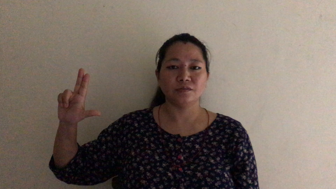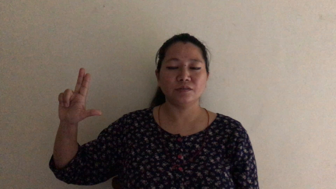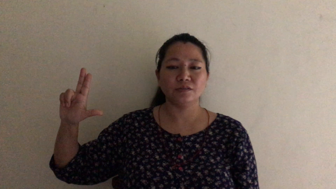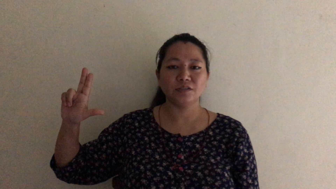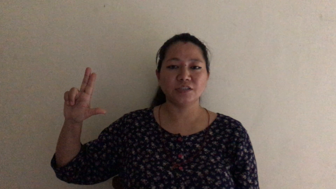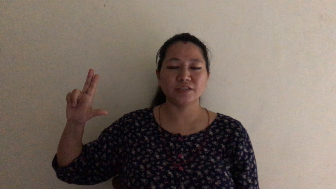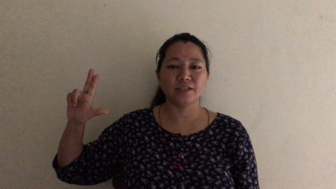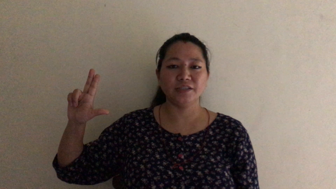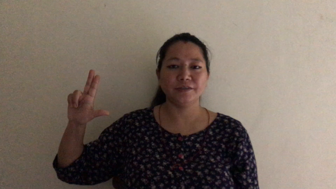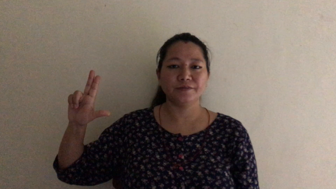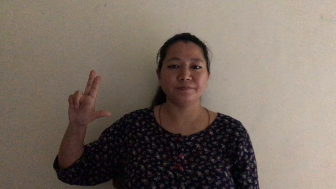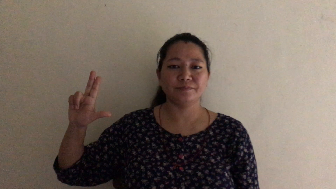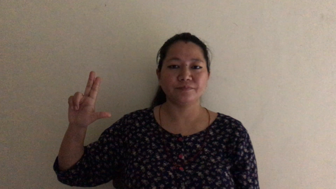इ